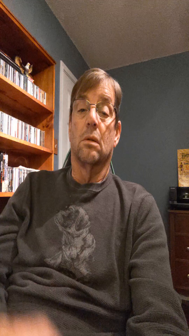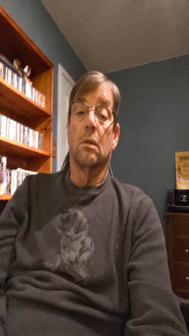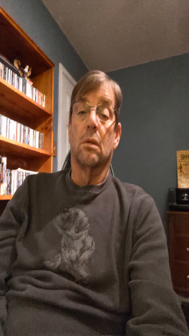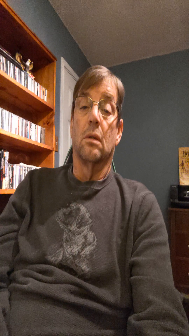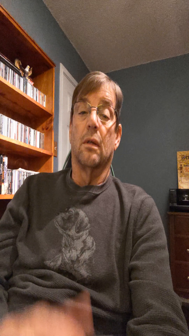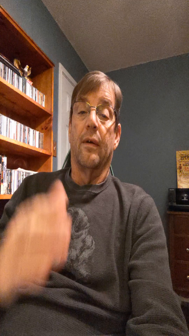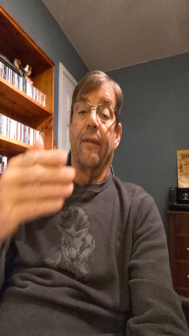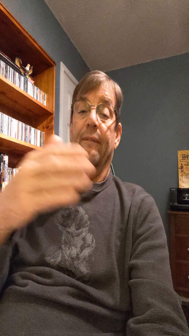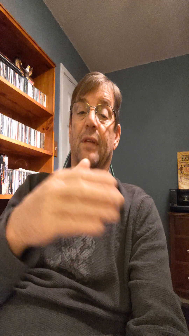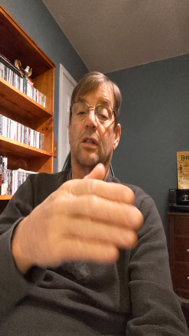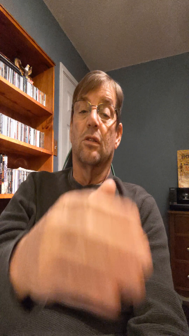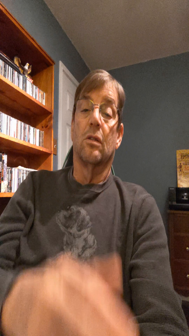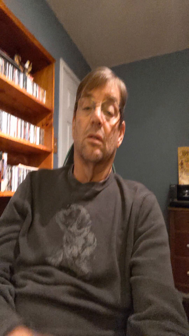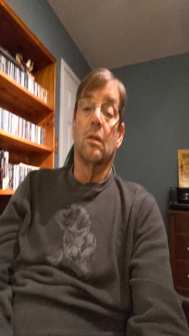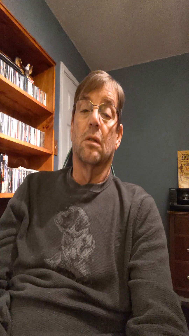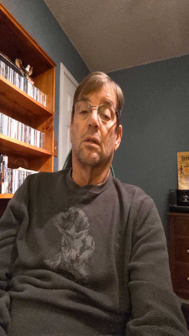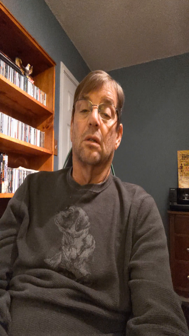fish